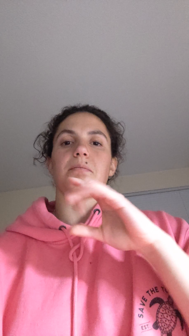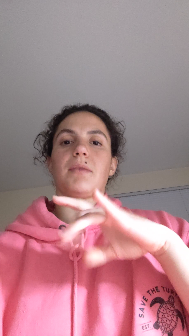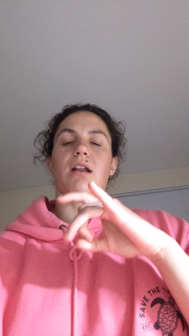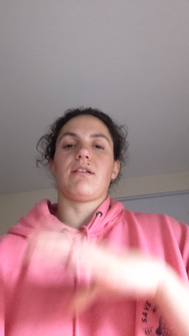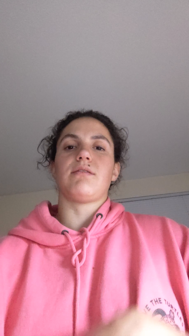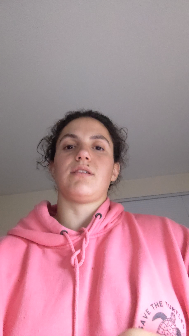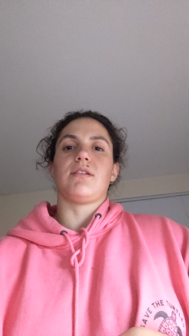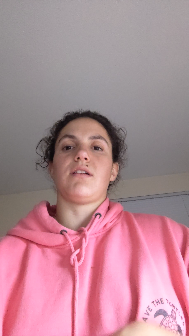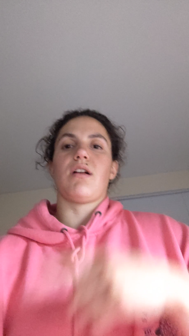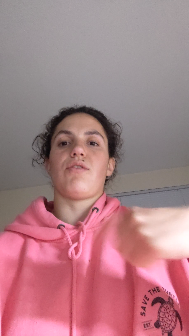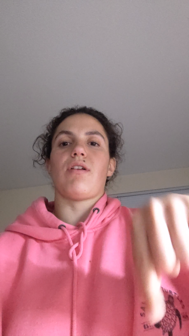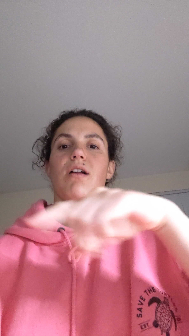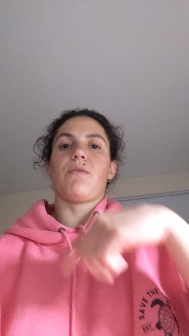around